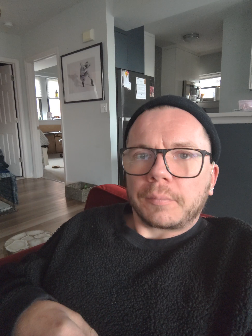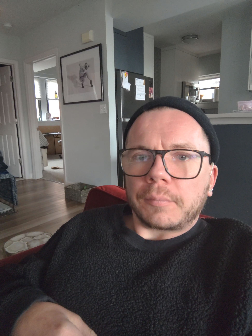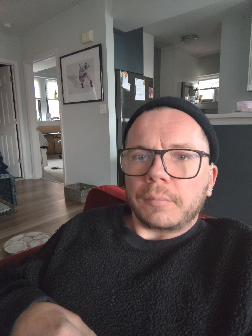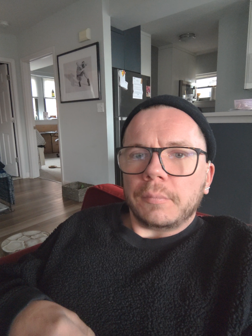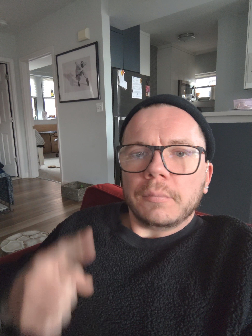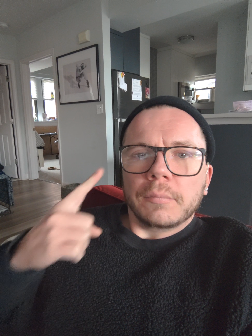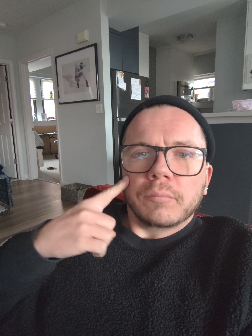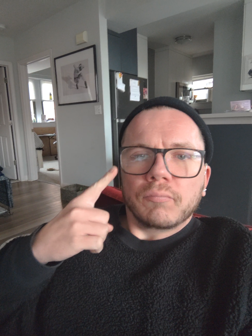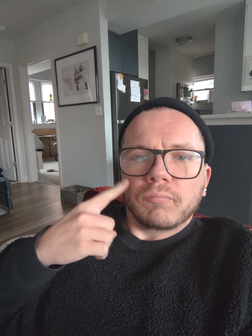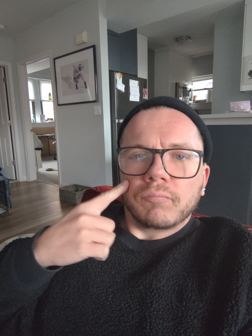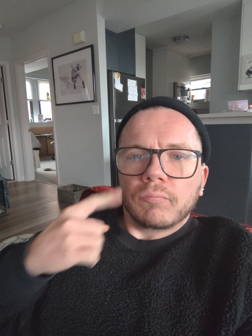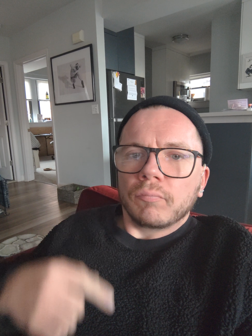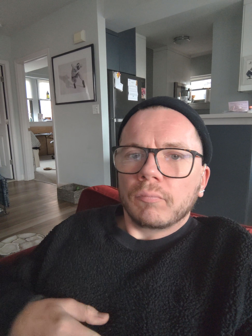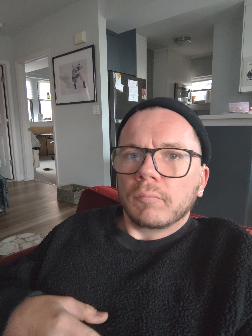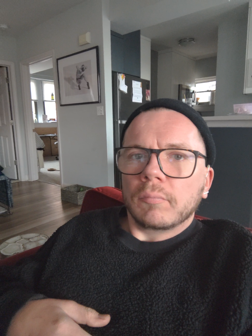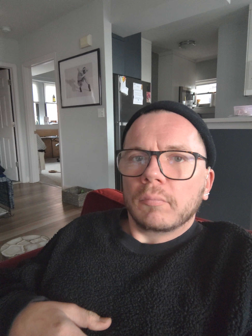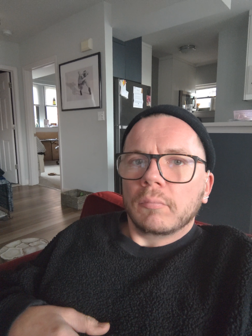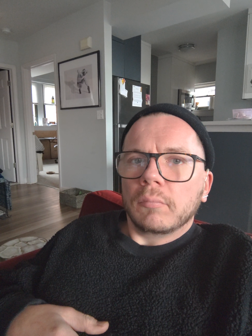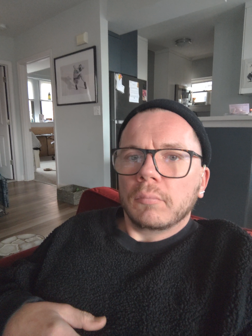cheek